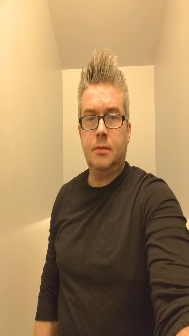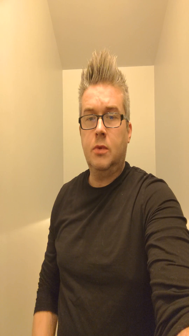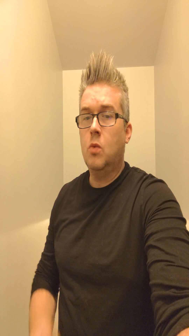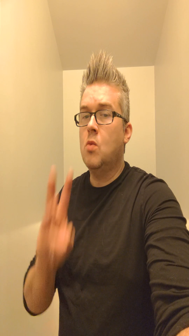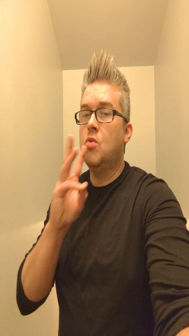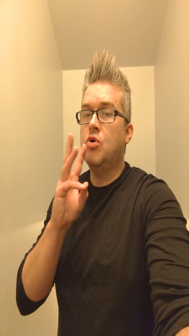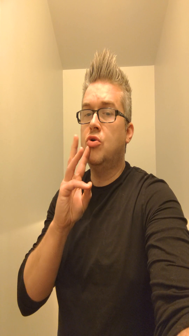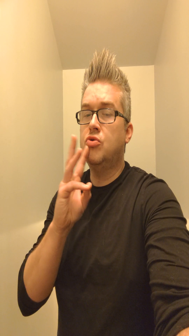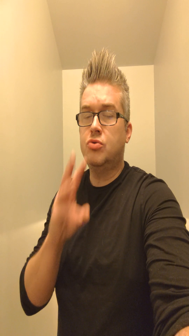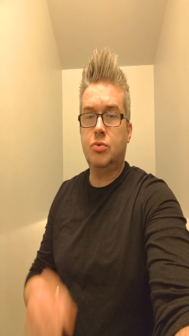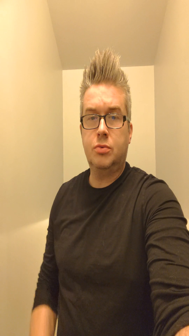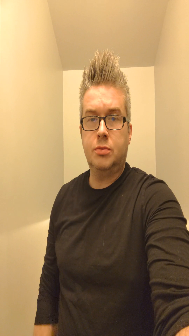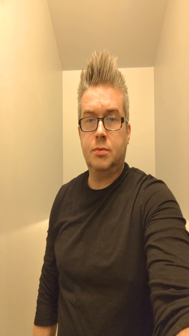water